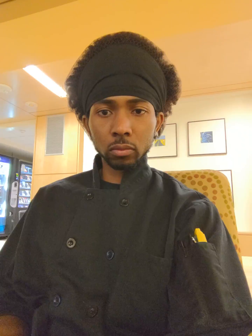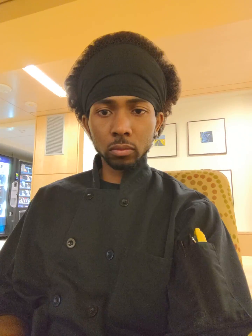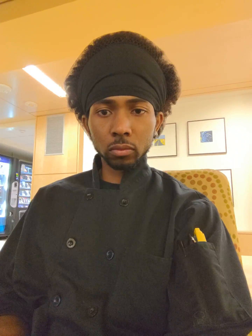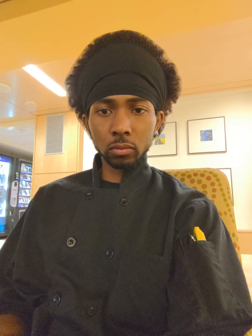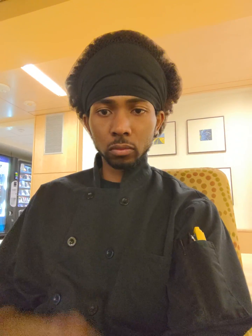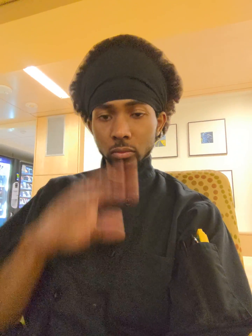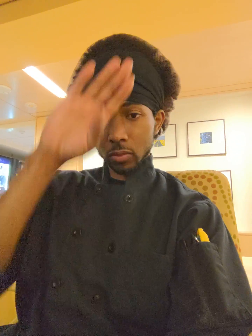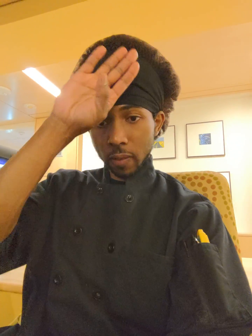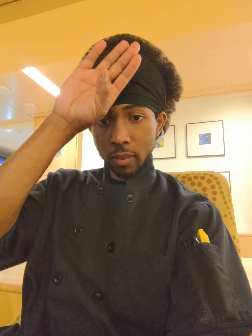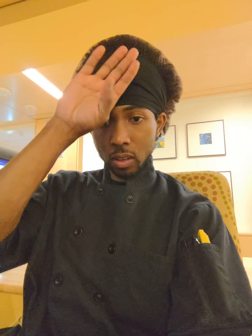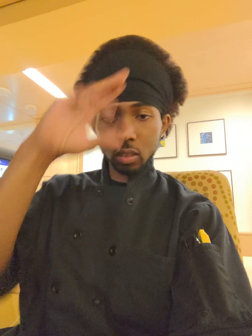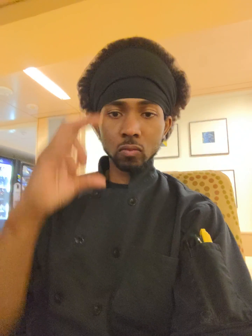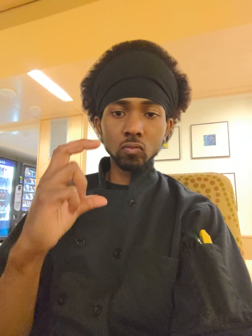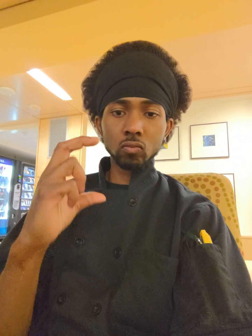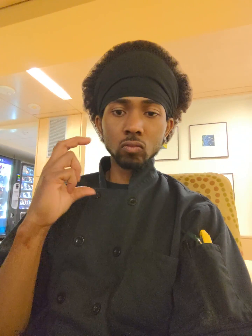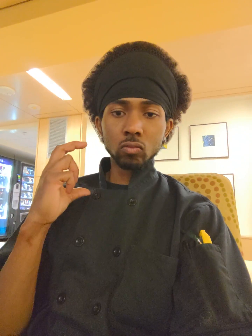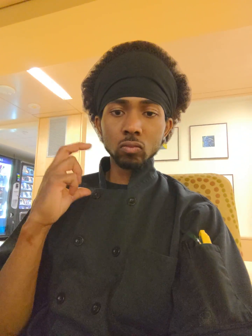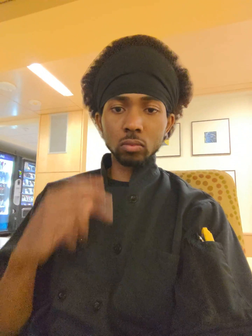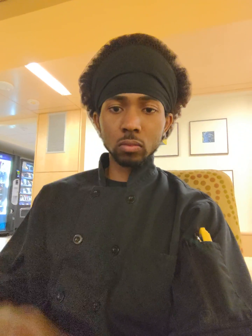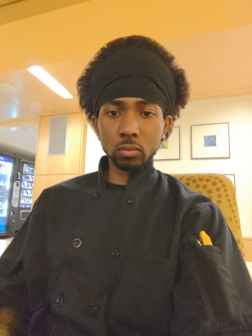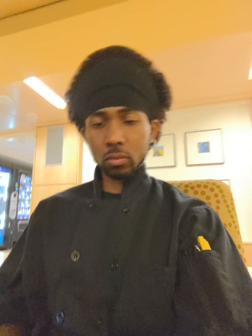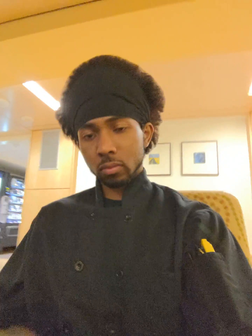fire truck